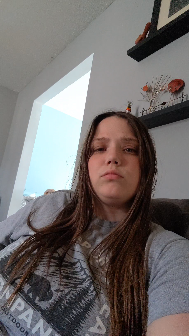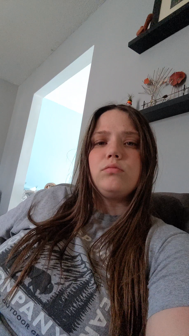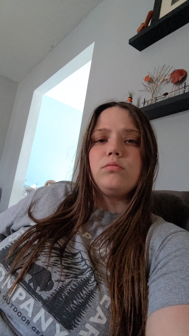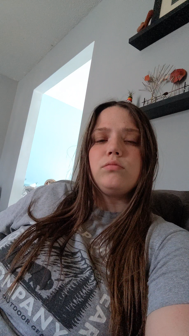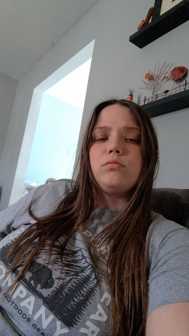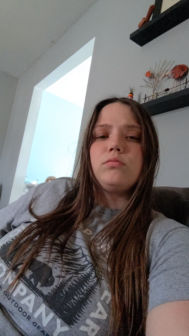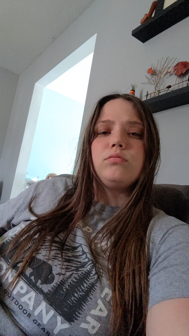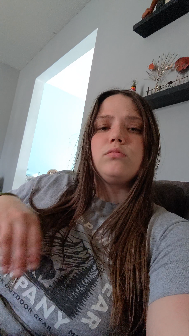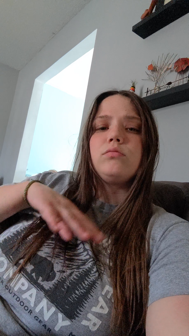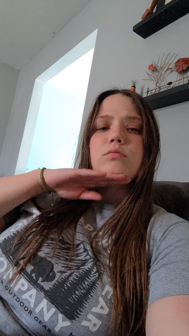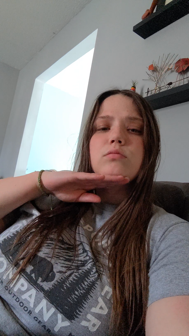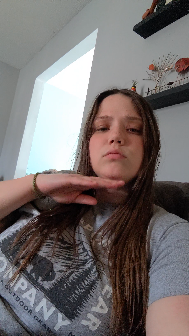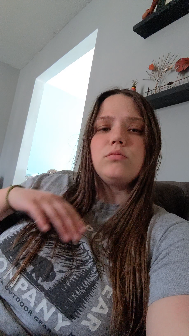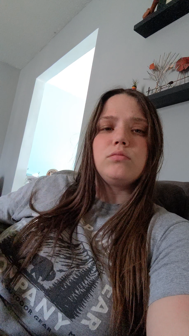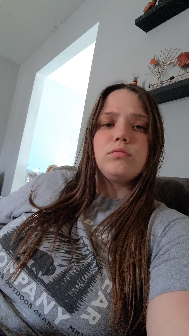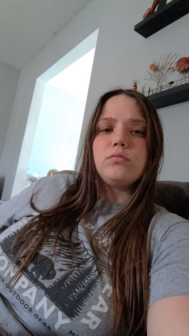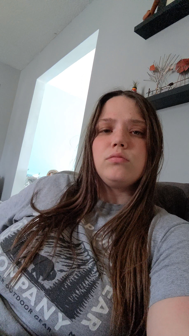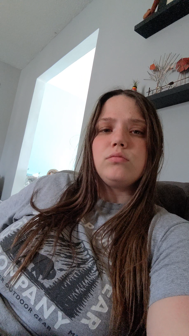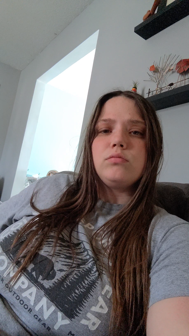full